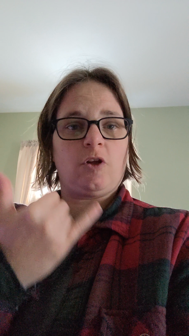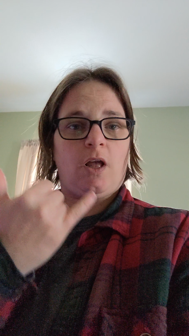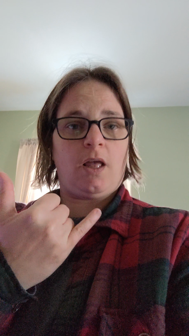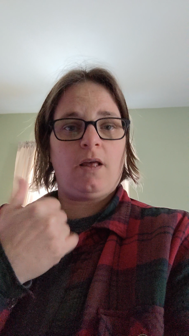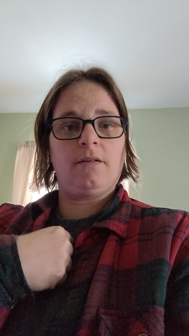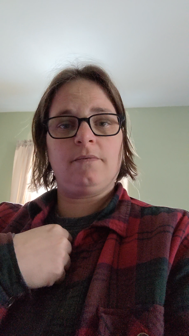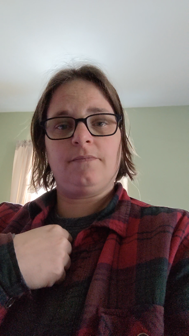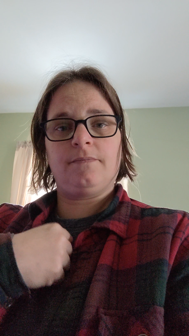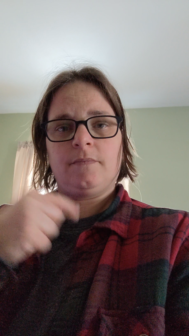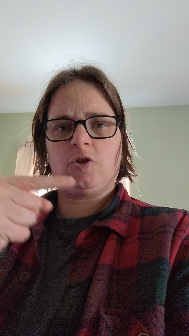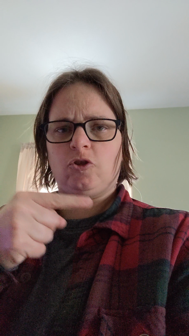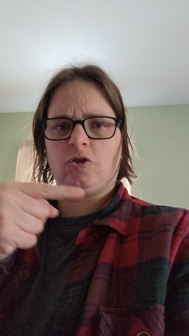hurt